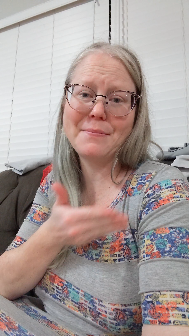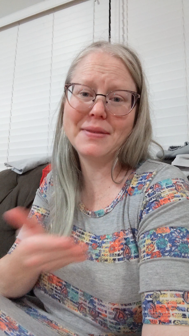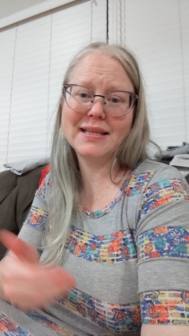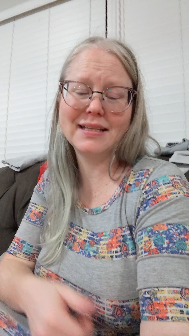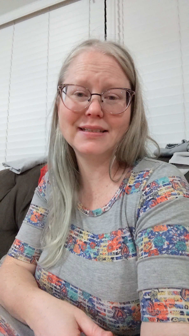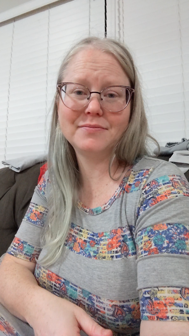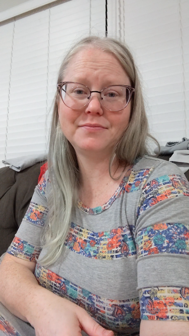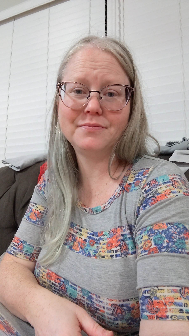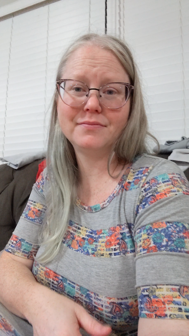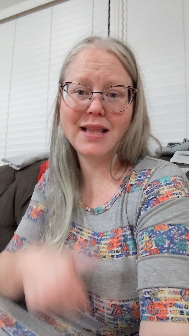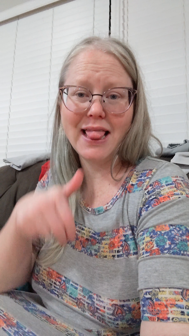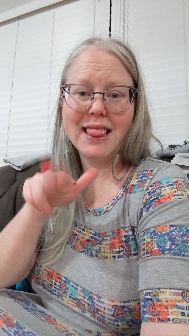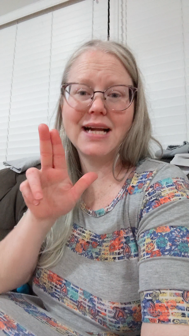lick